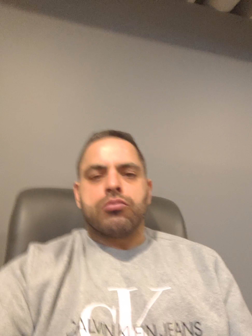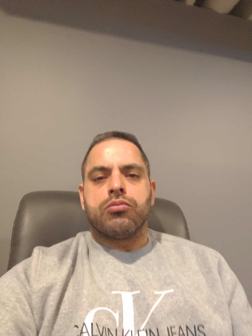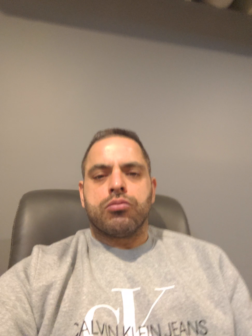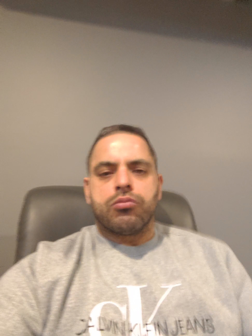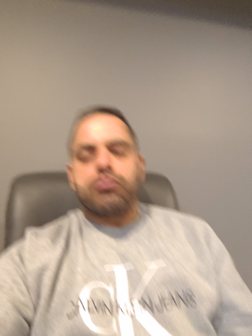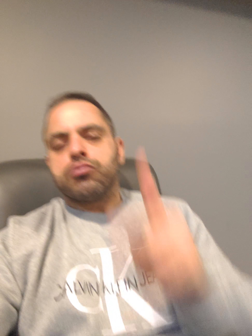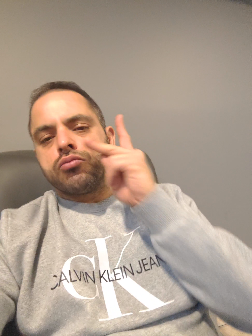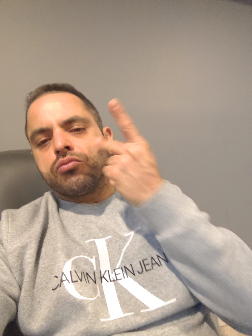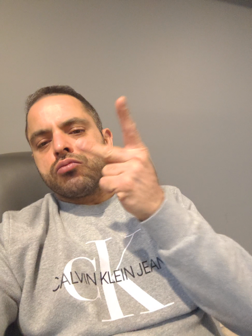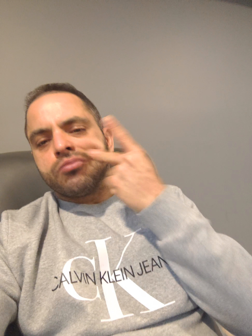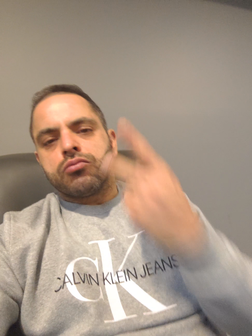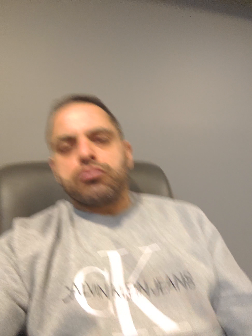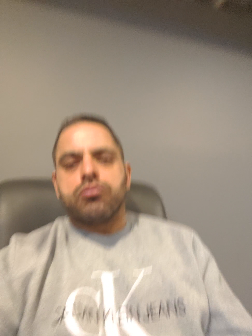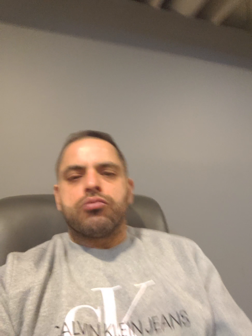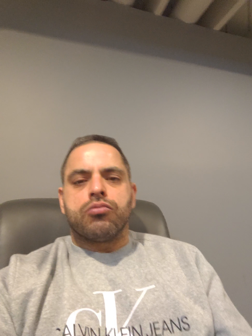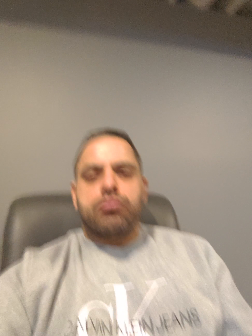kitty